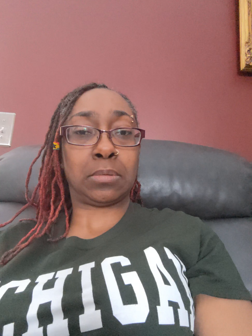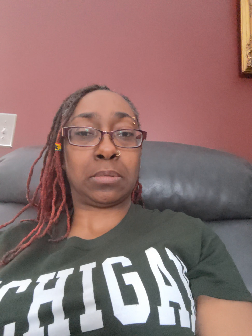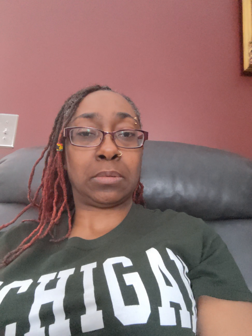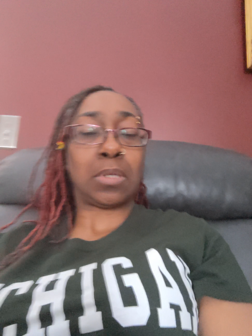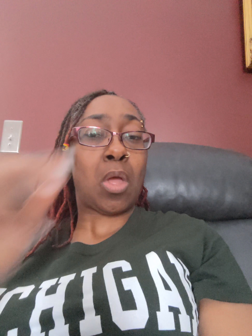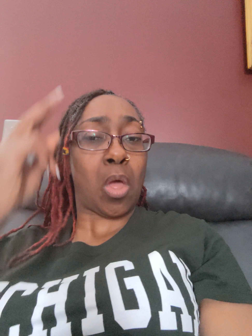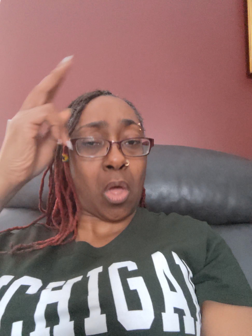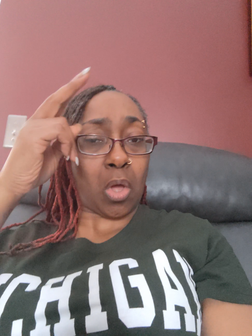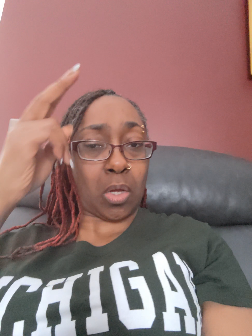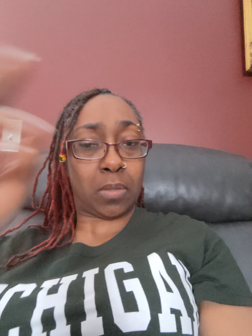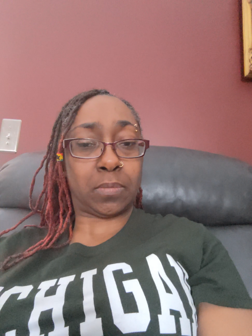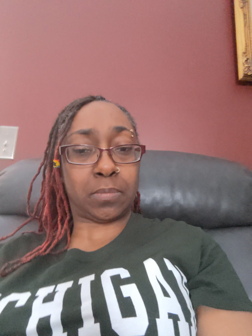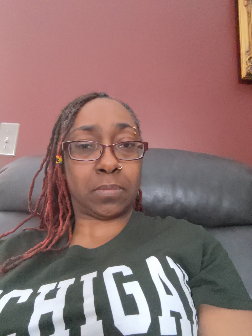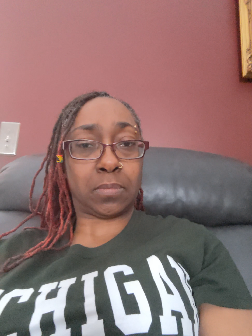uncle